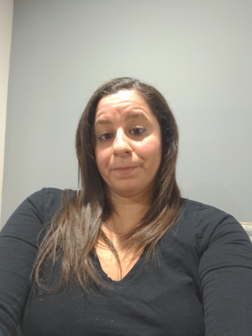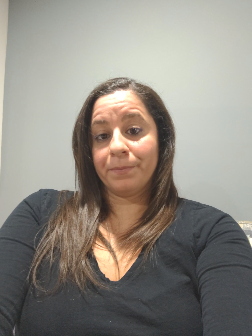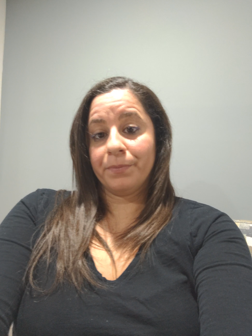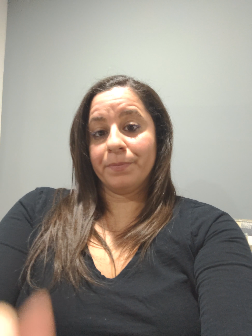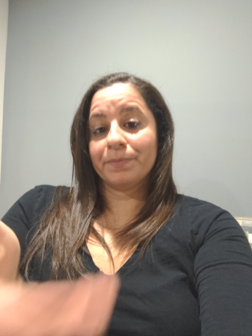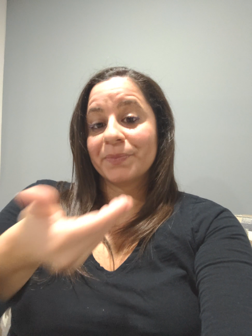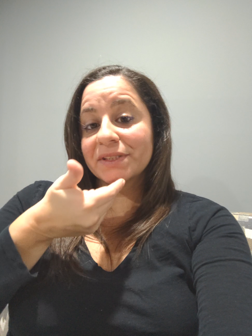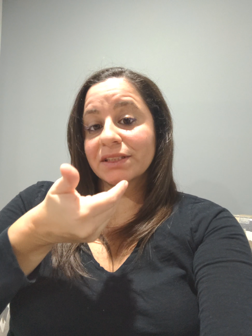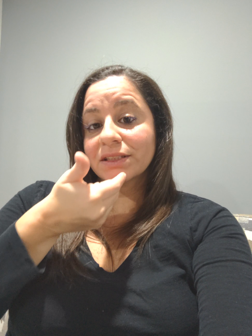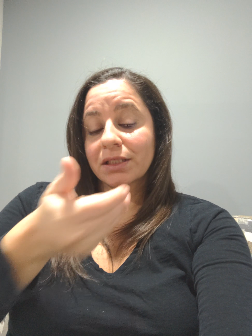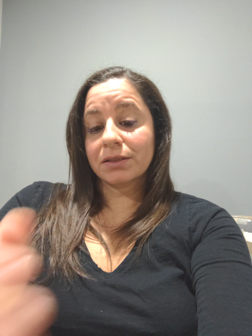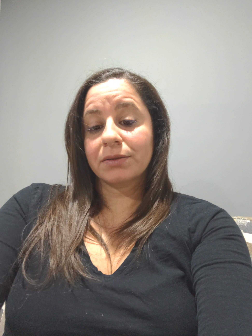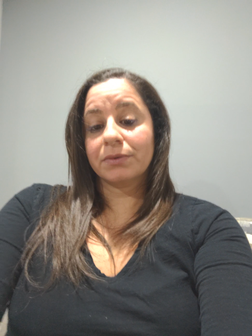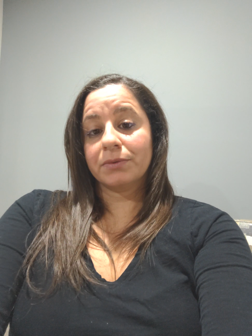pizza